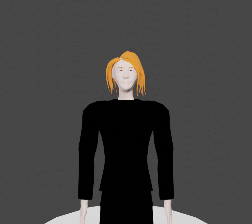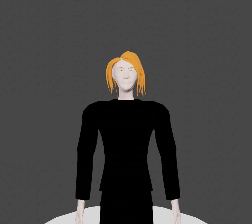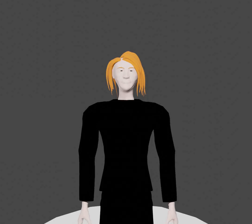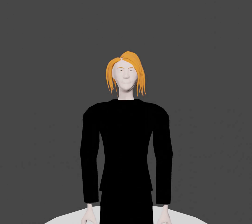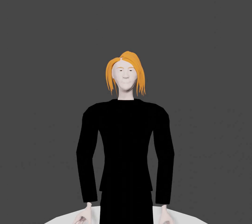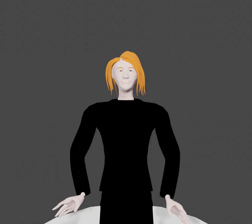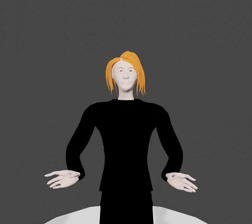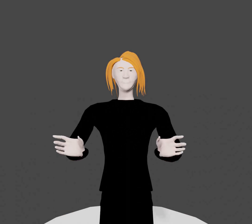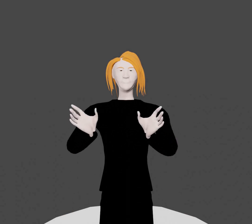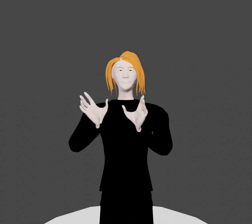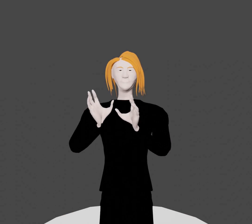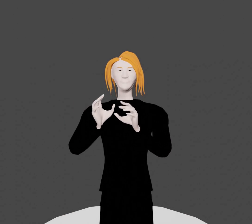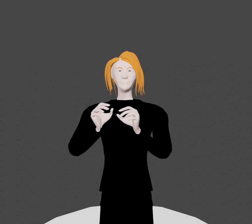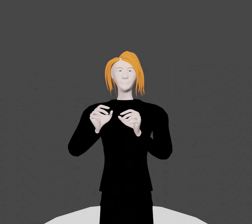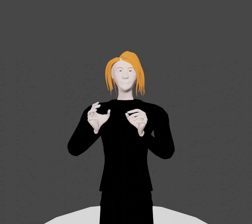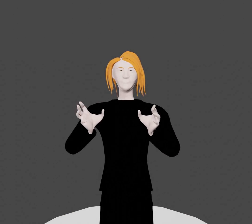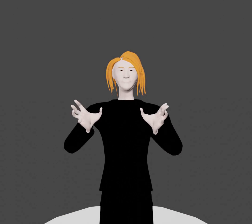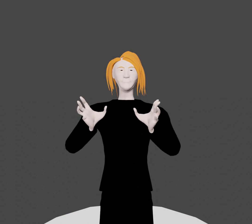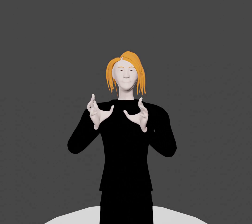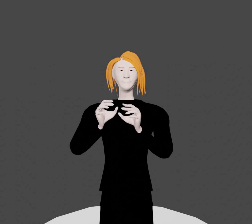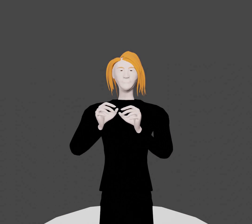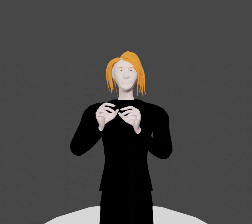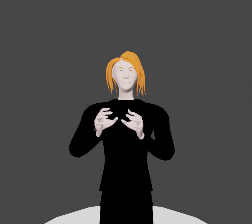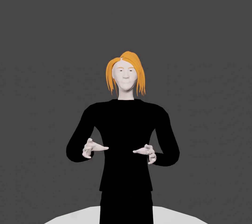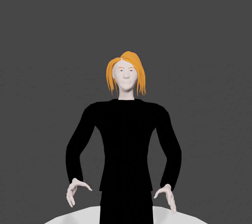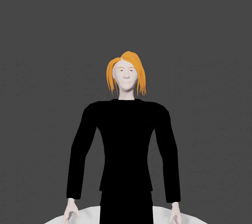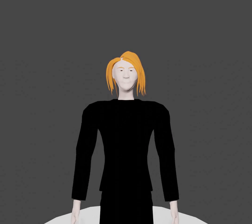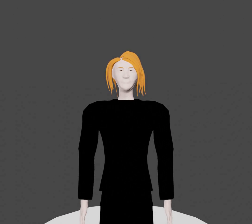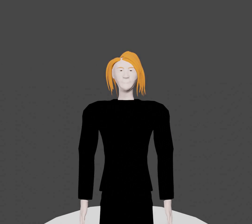Assembly